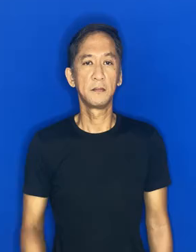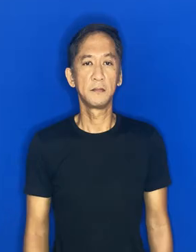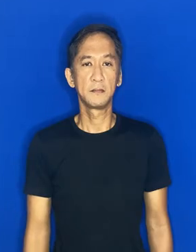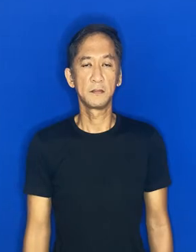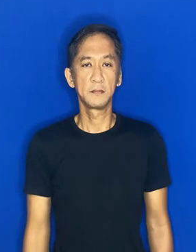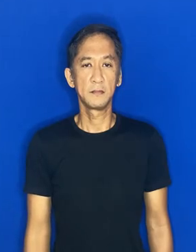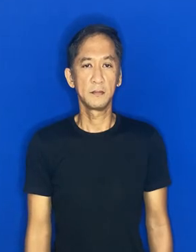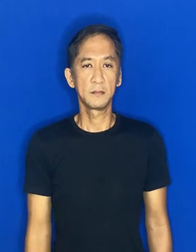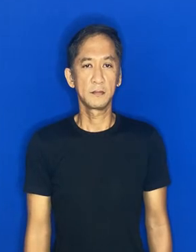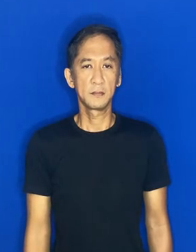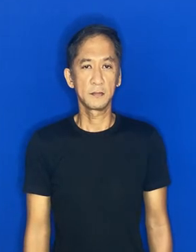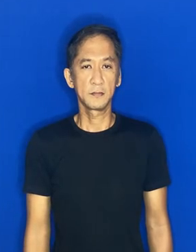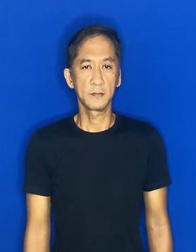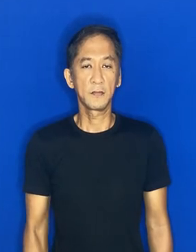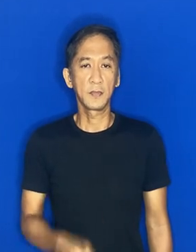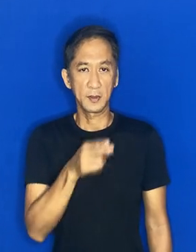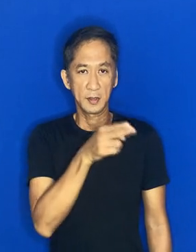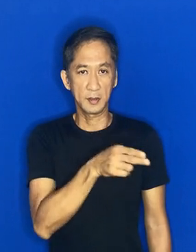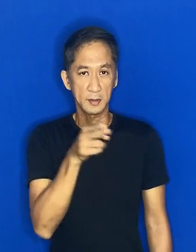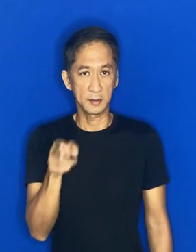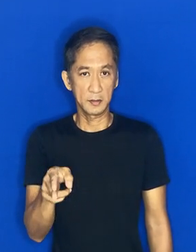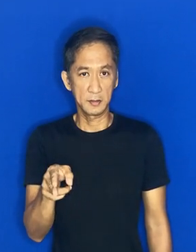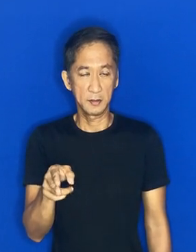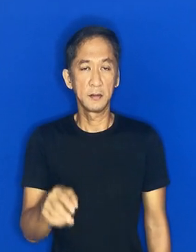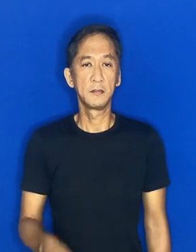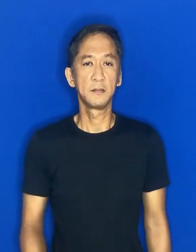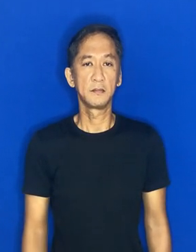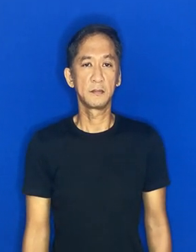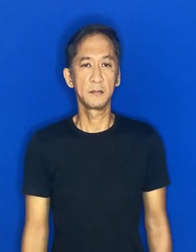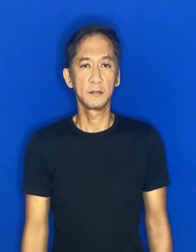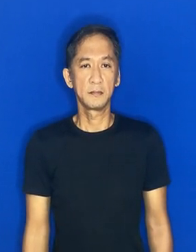hard of hearing